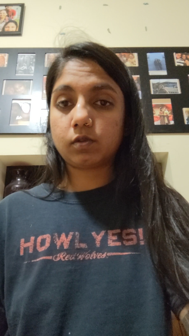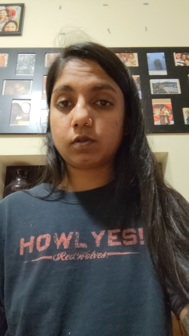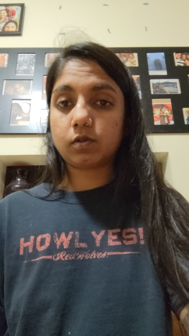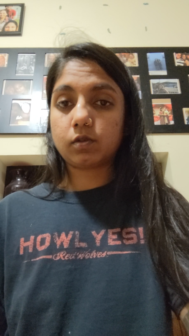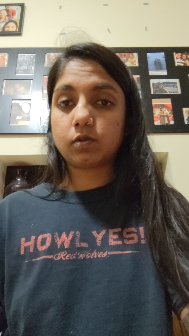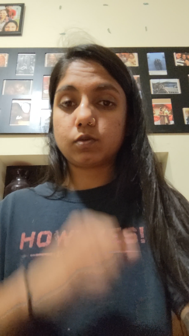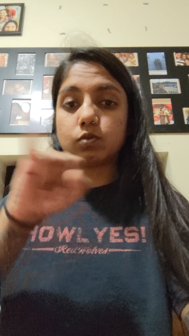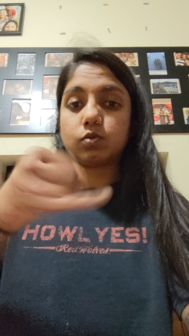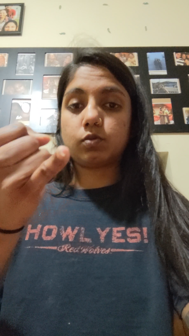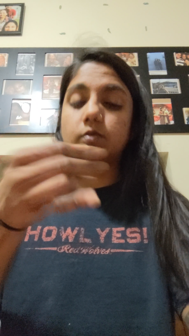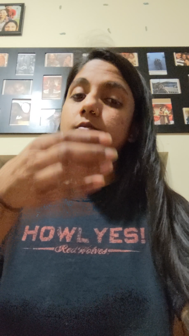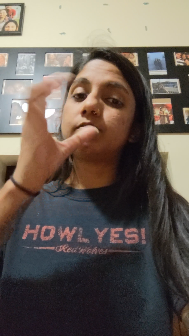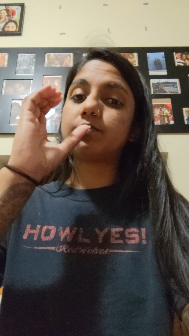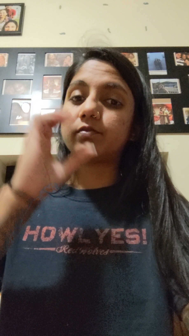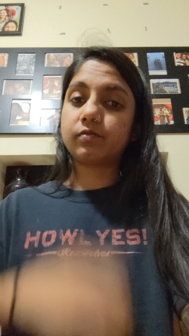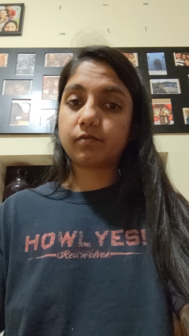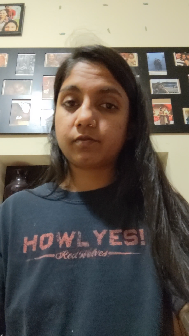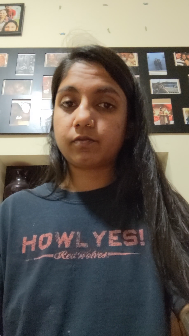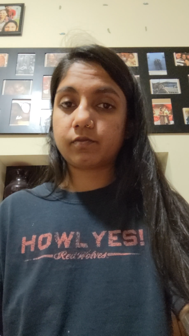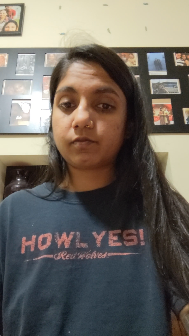juice